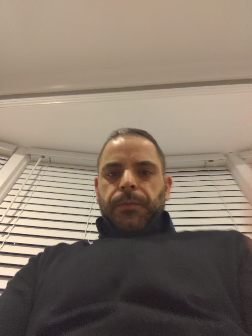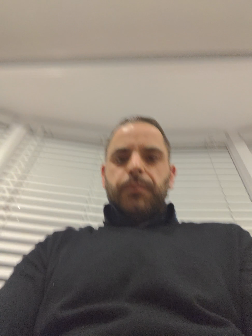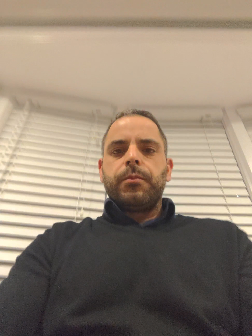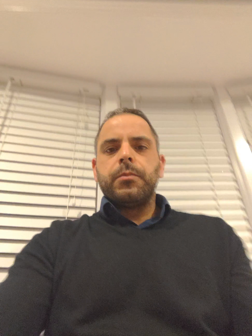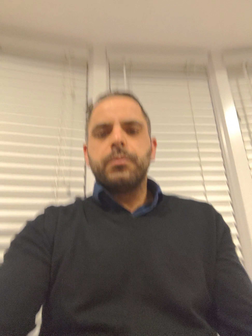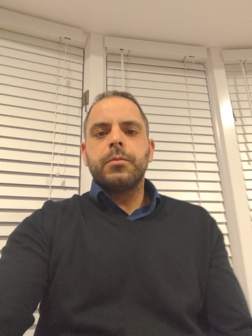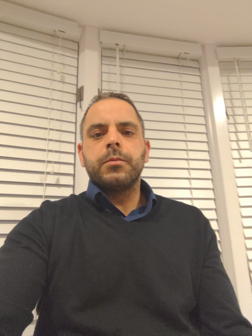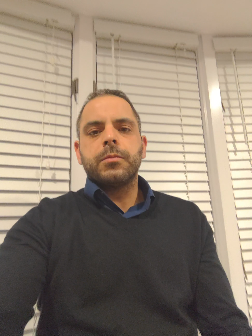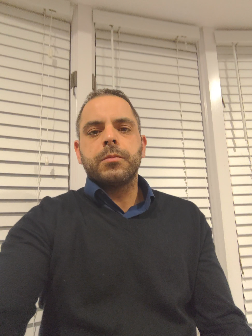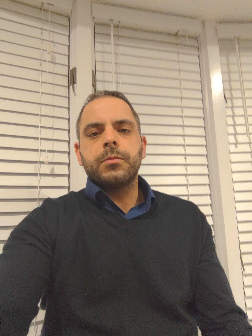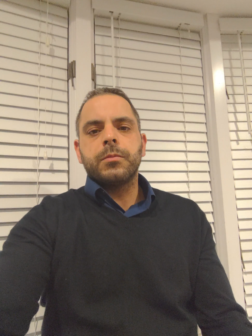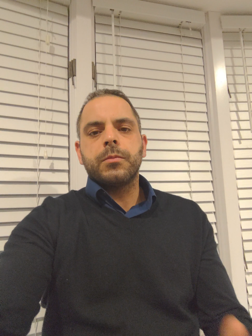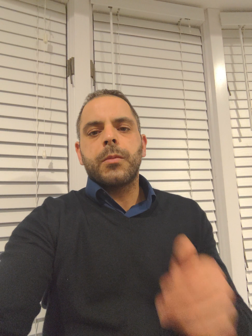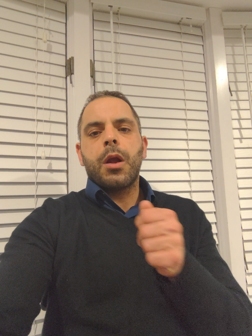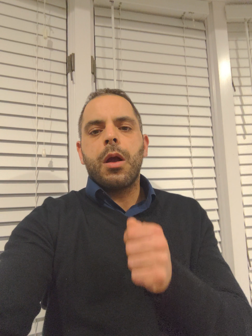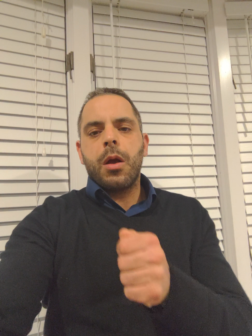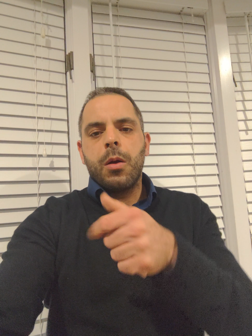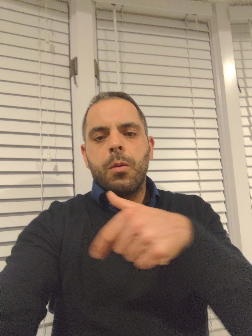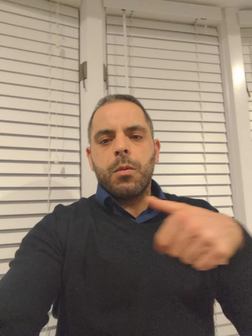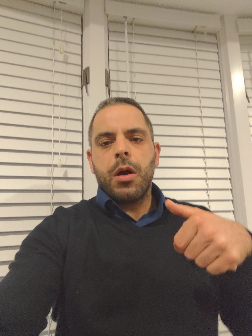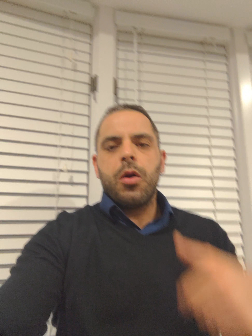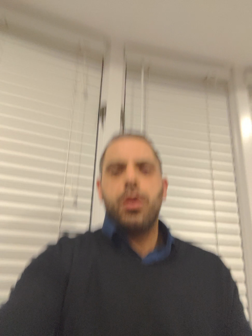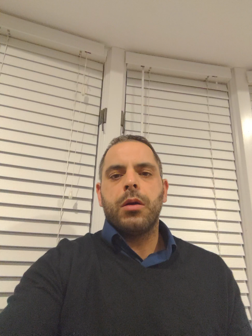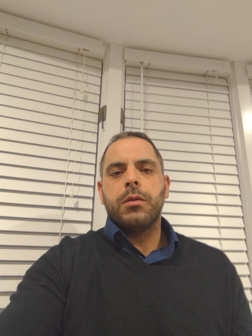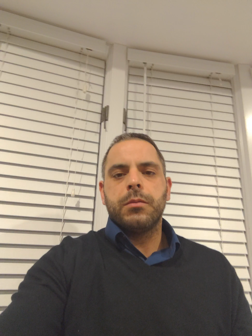underwear